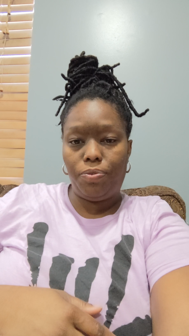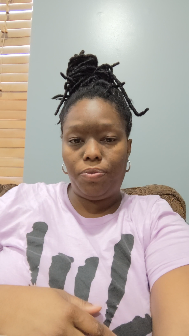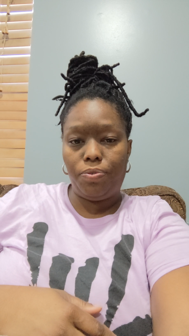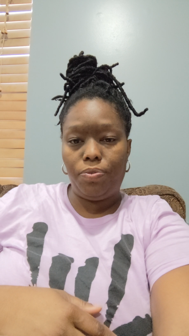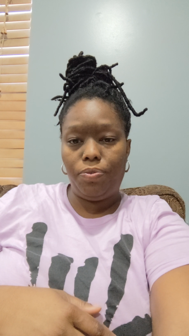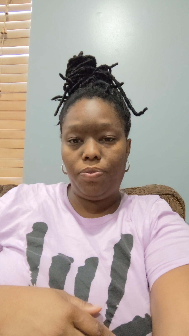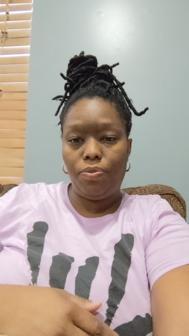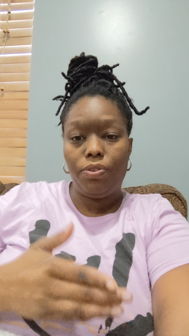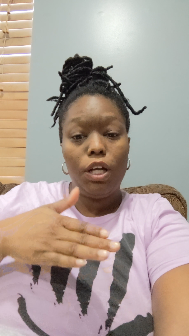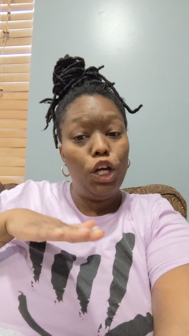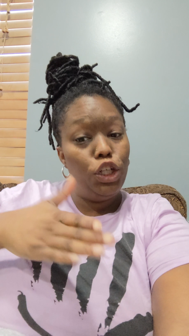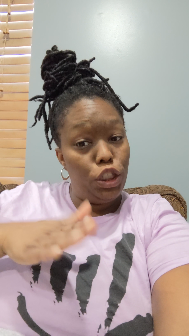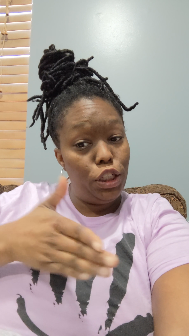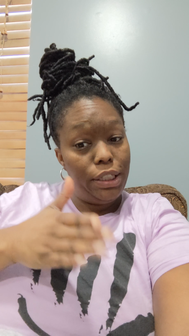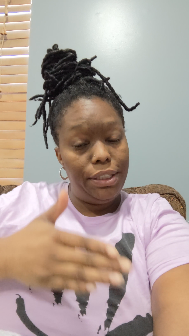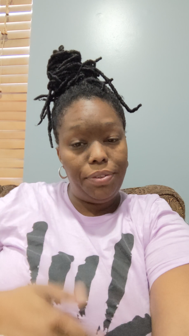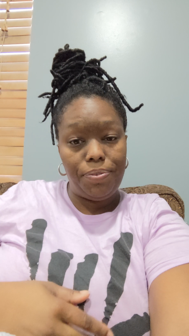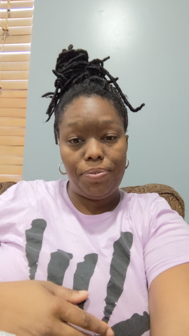cook